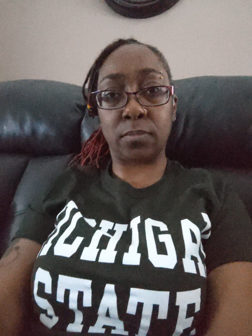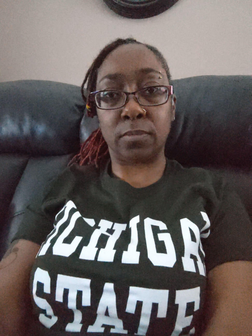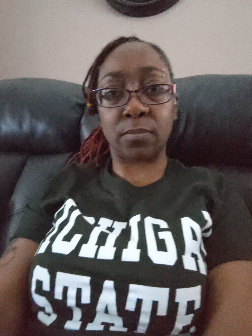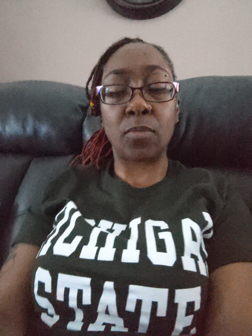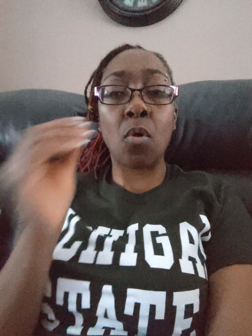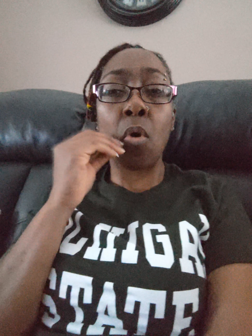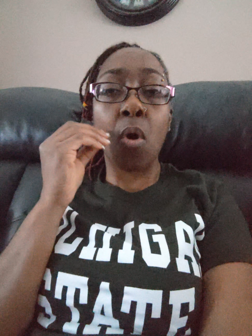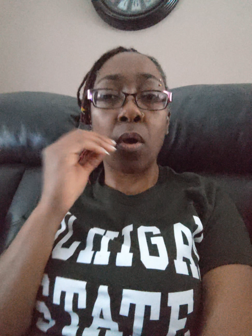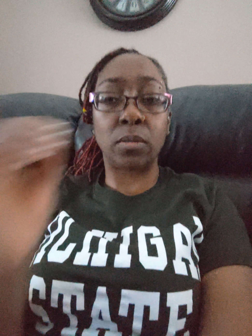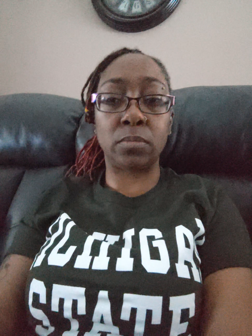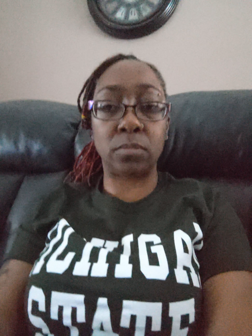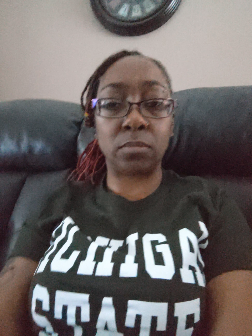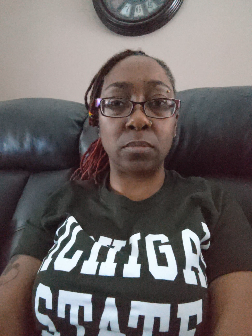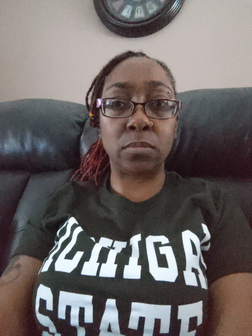home